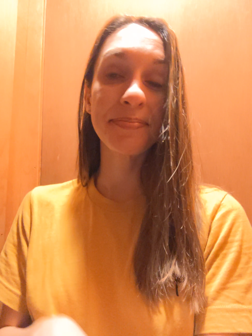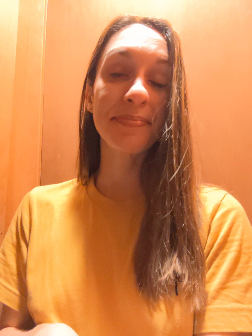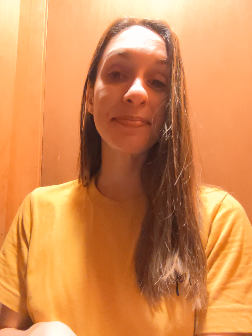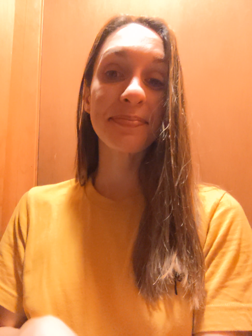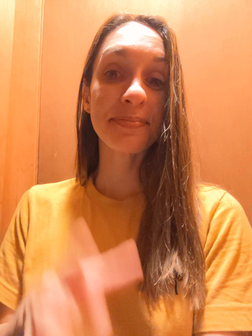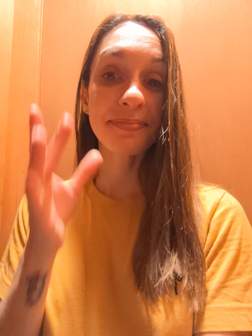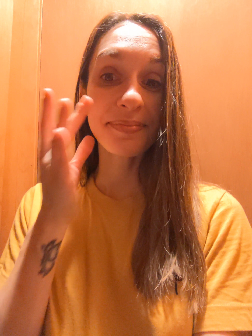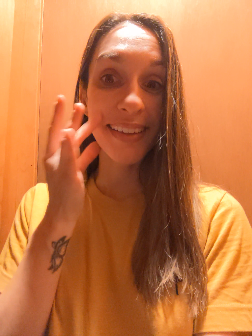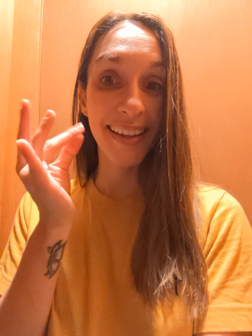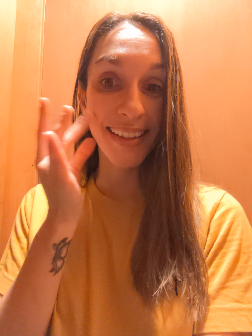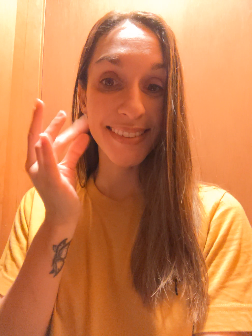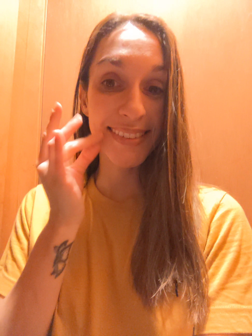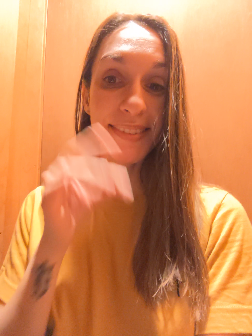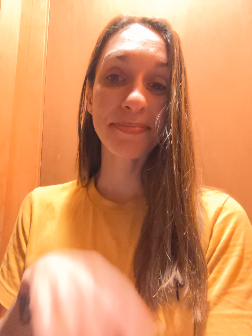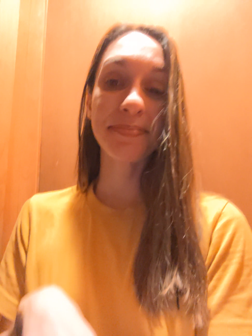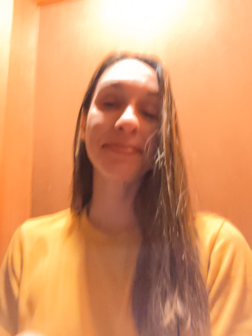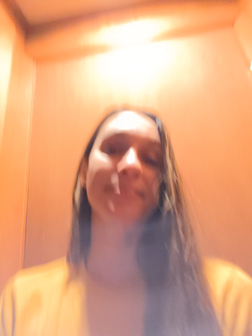cat